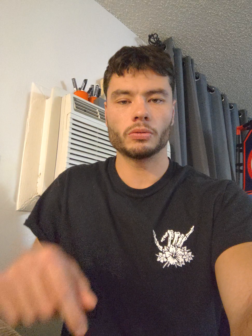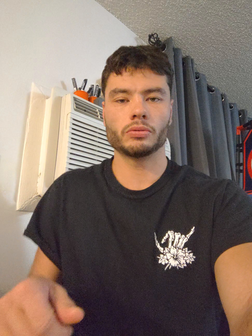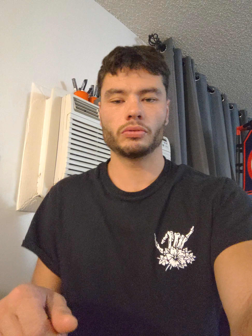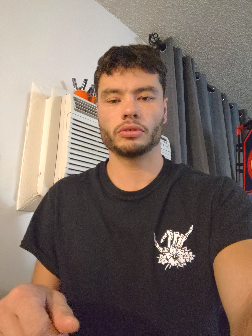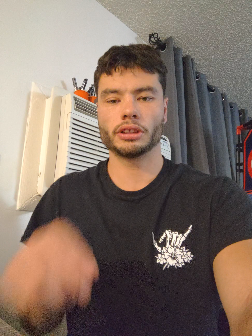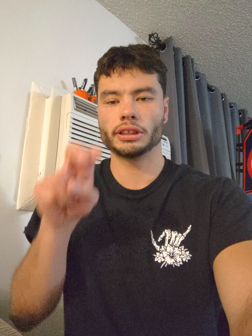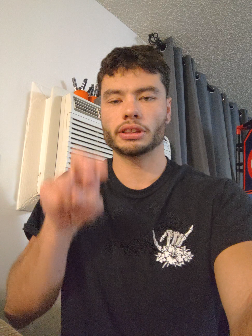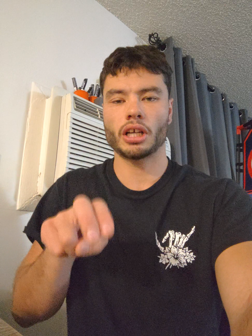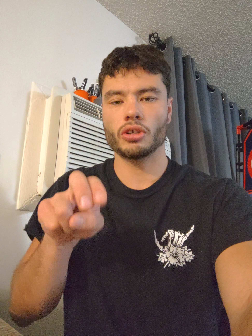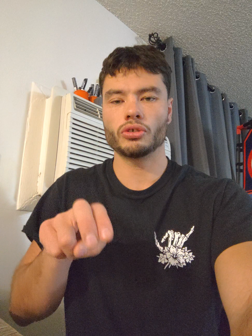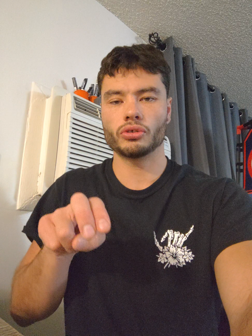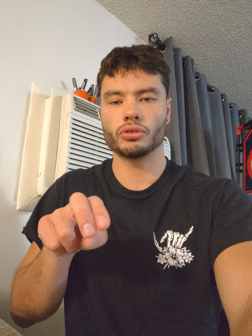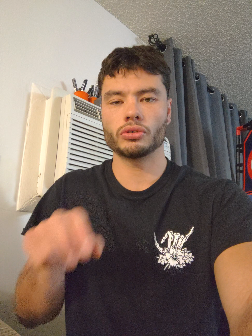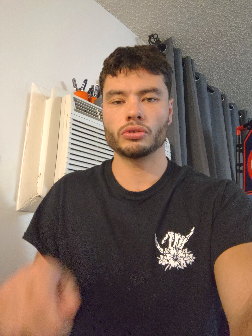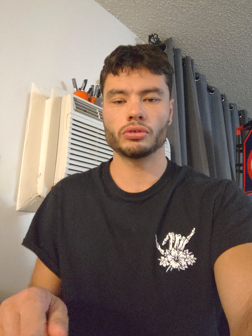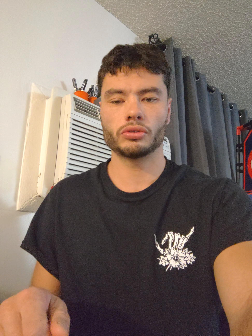chair